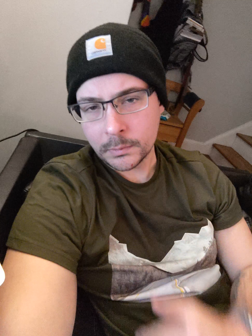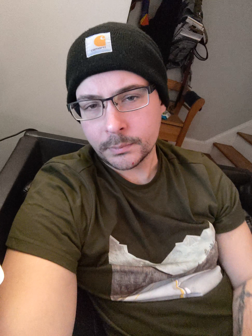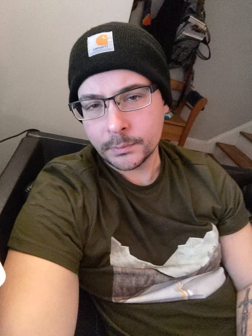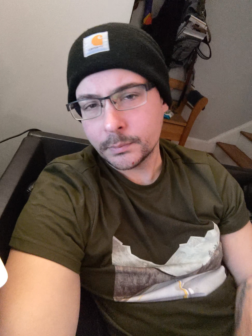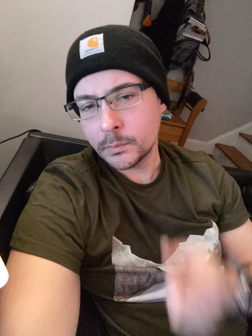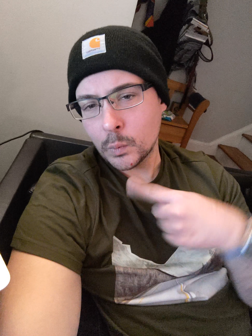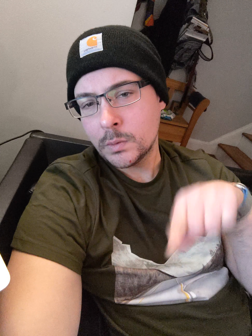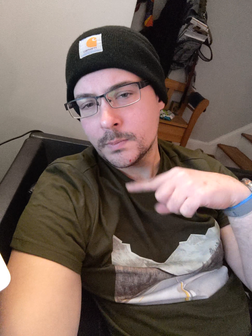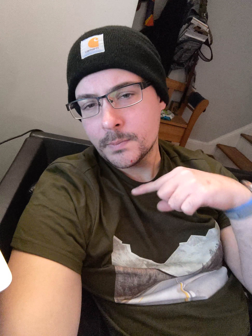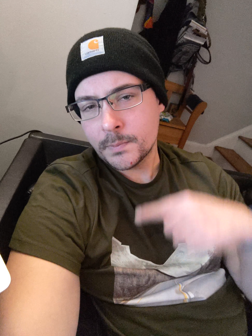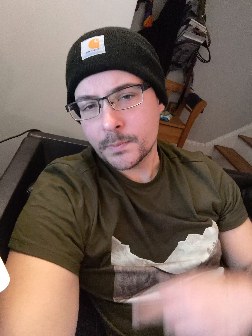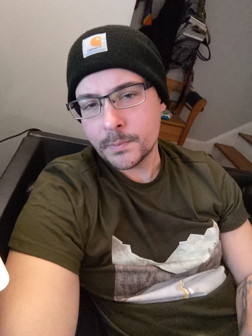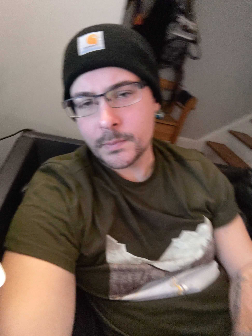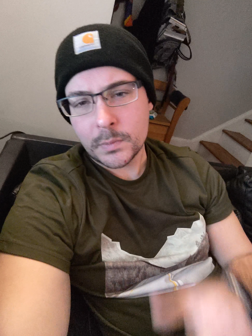we